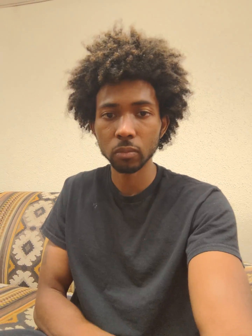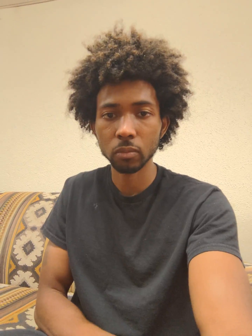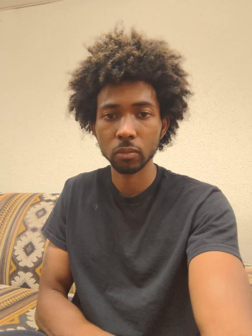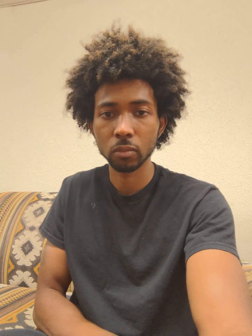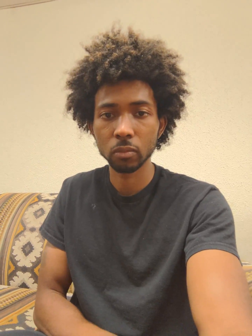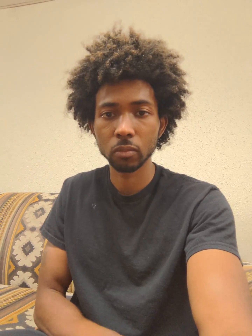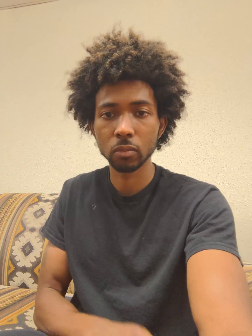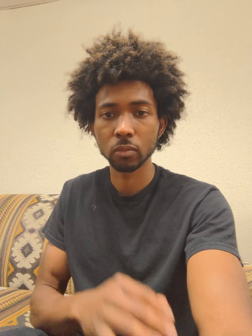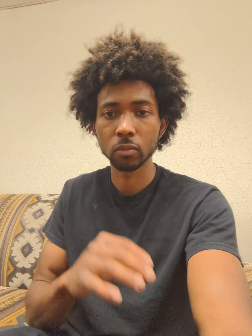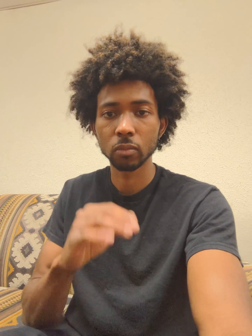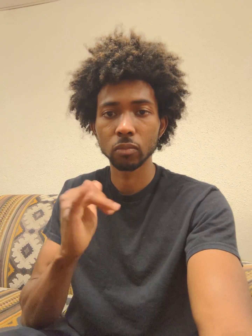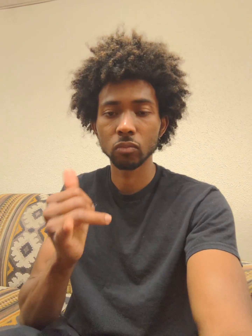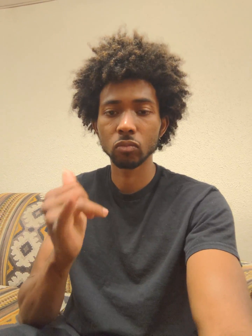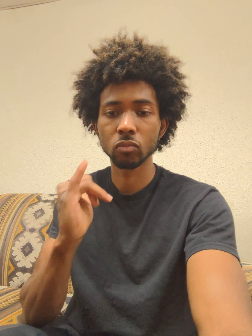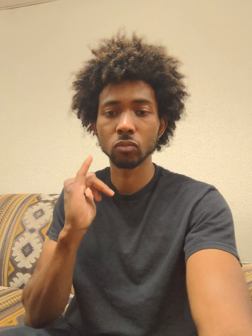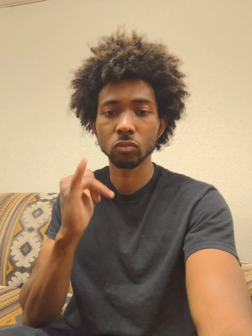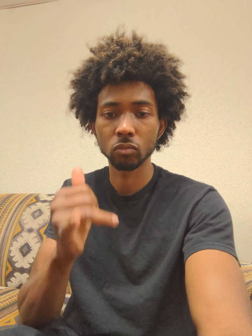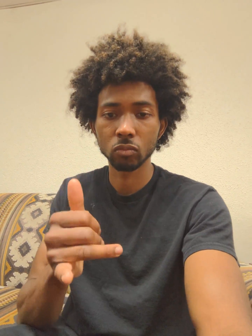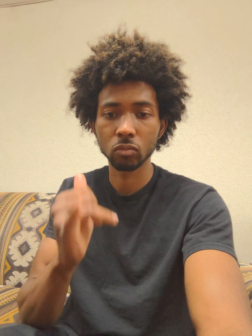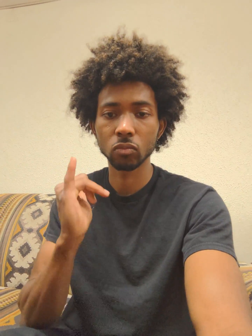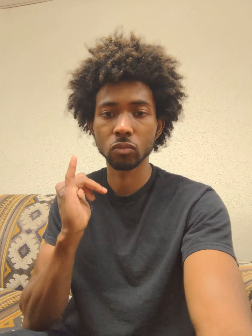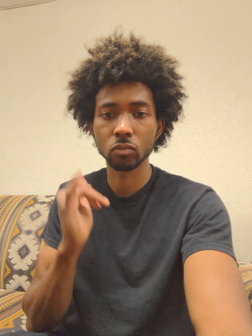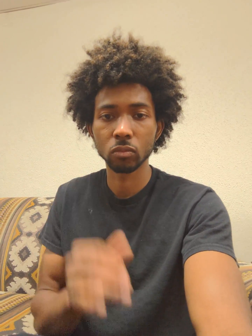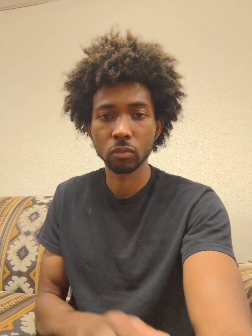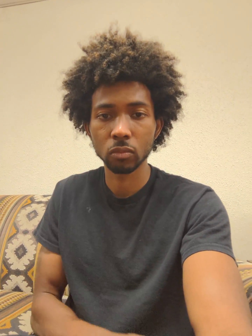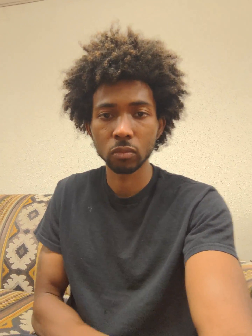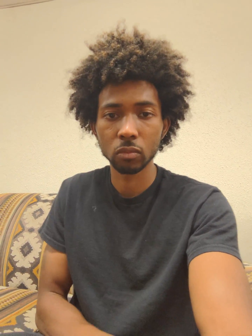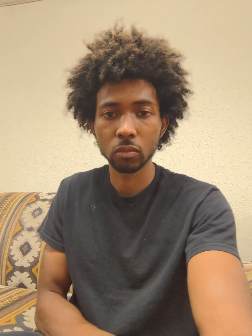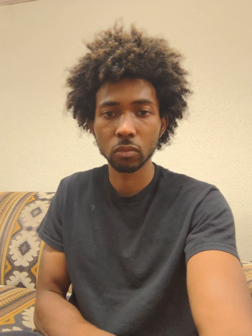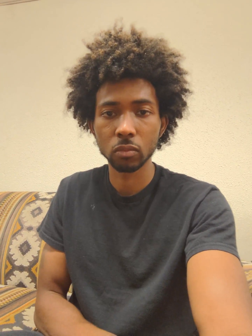rocking chair